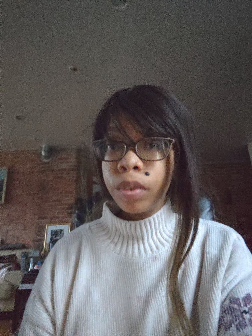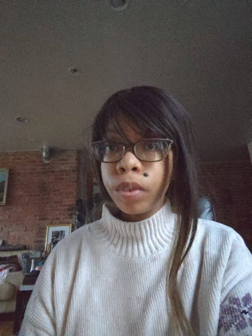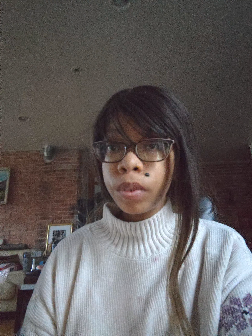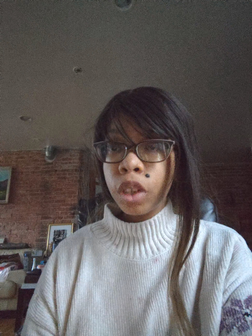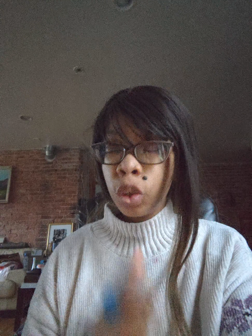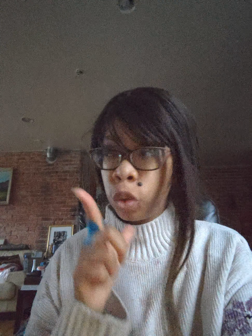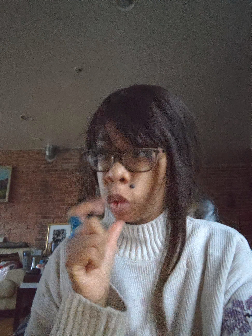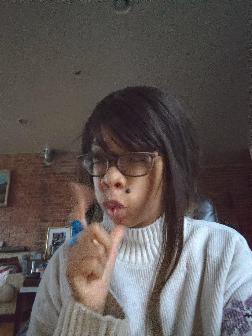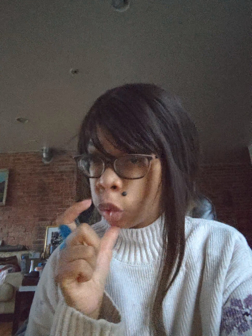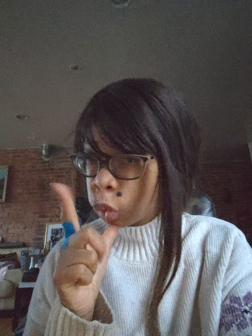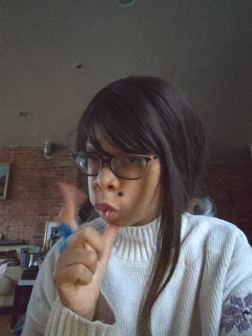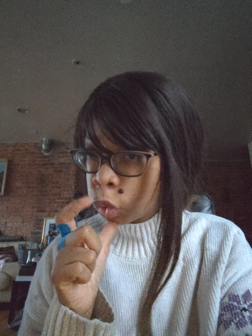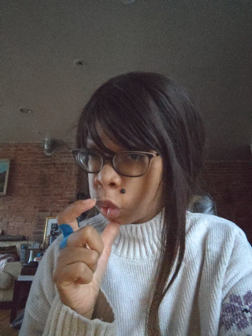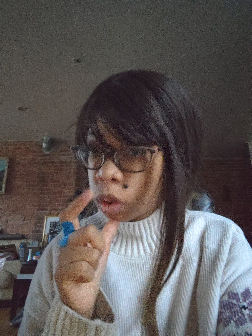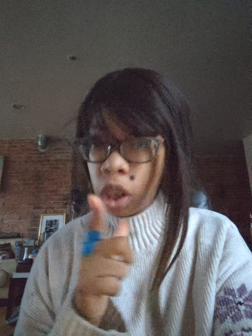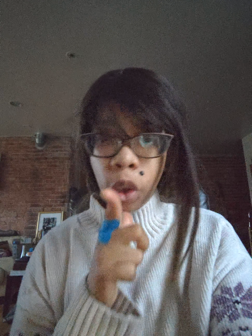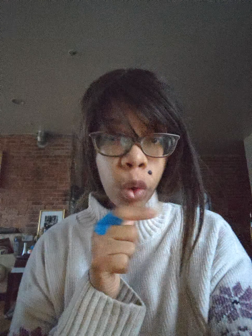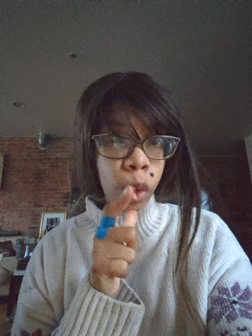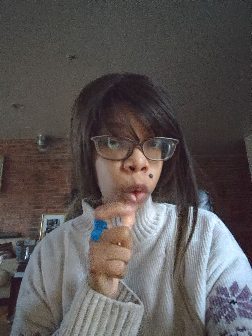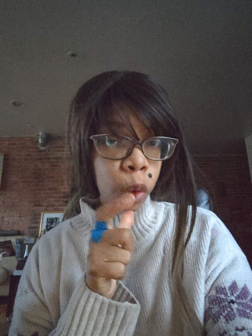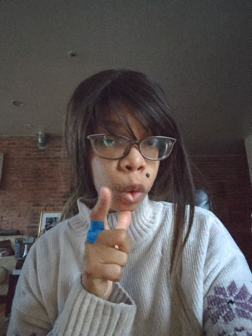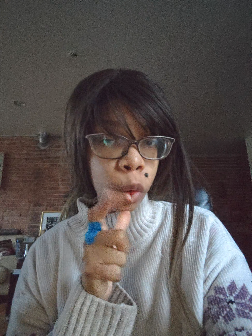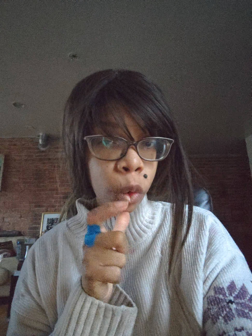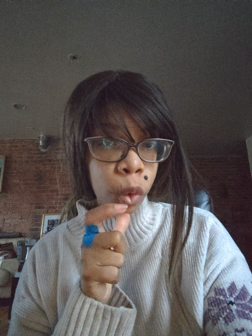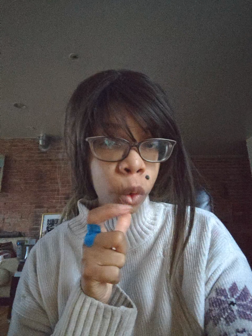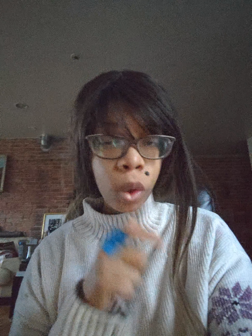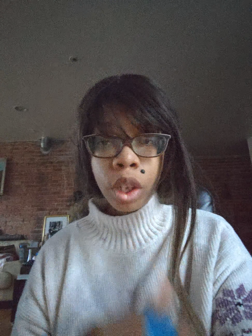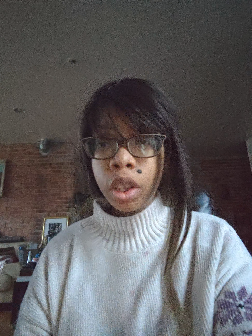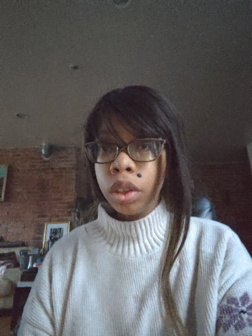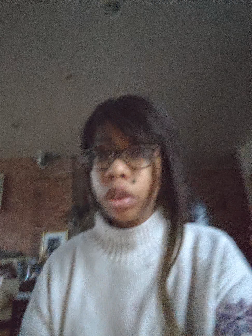who